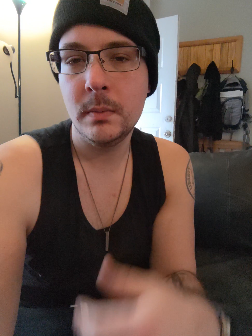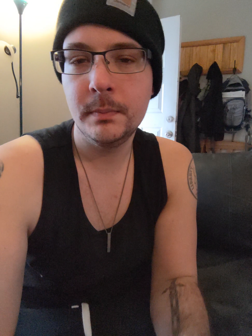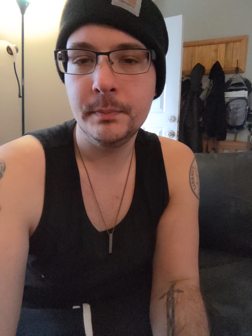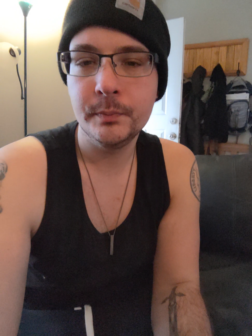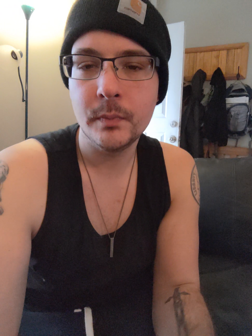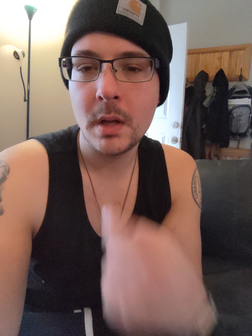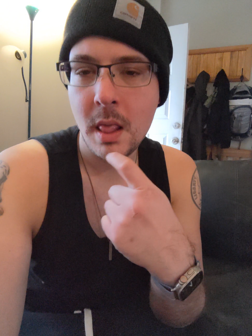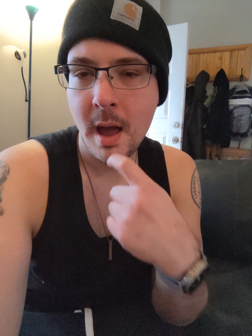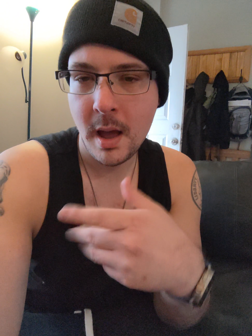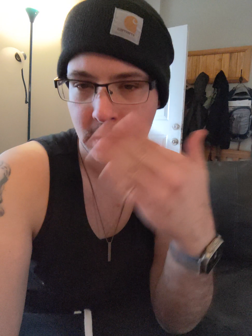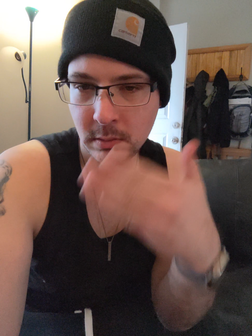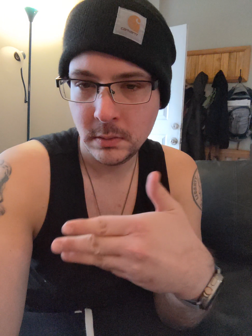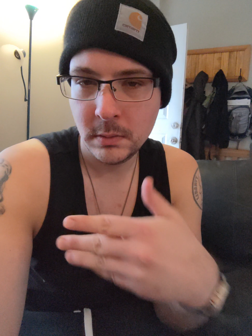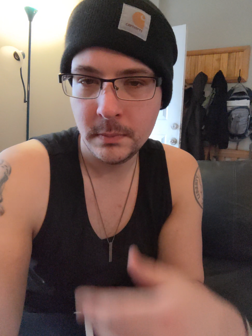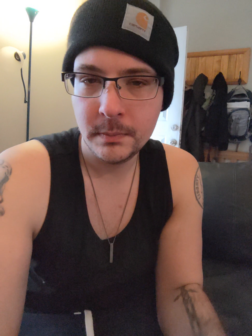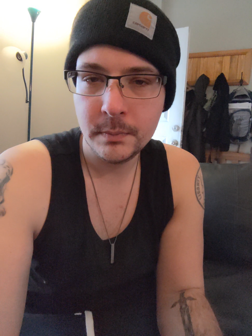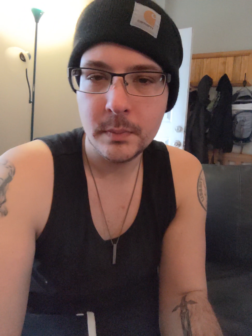window